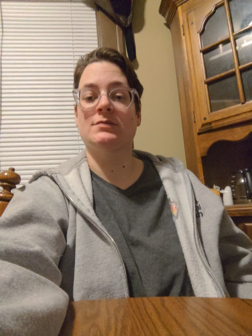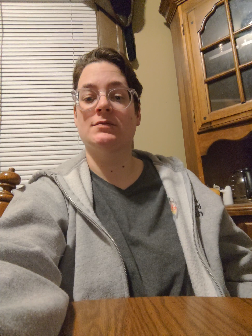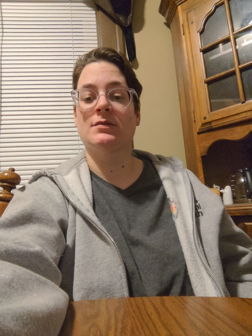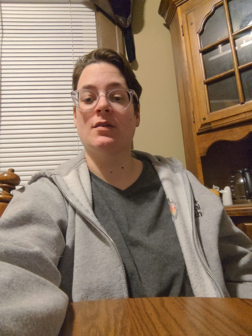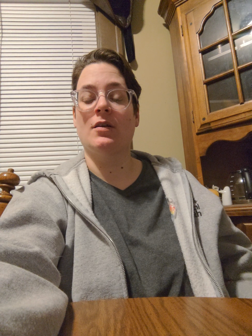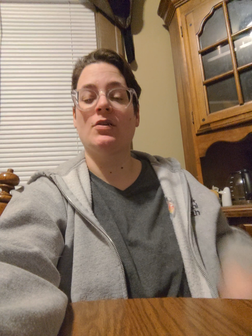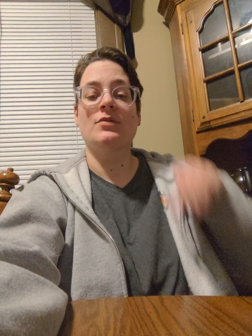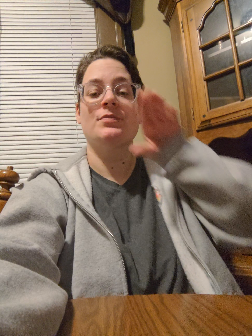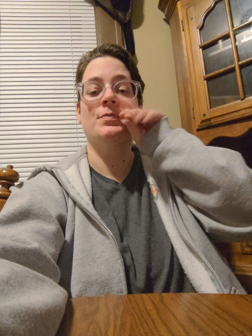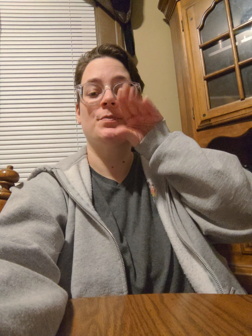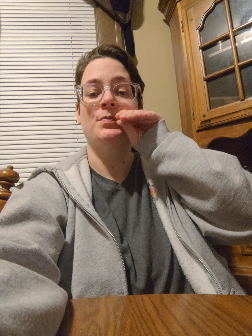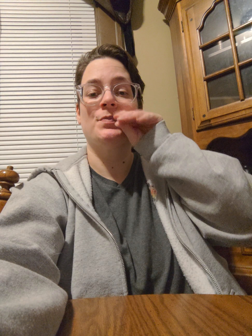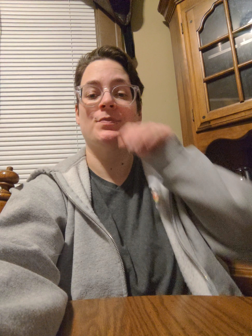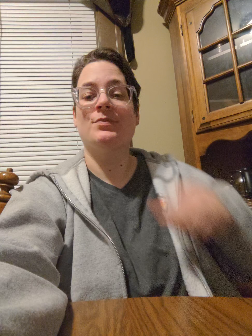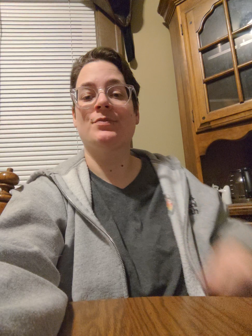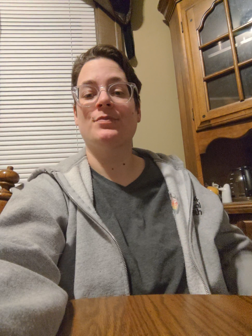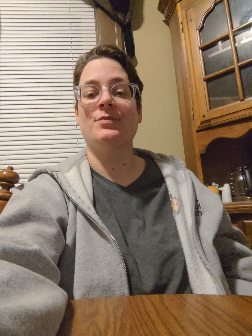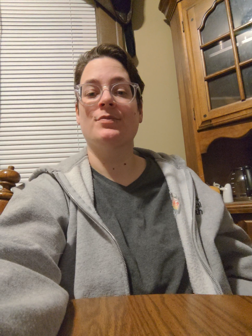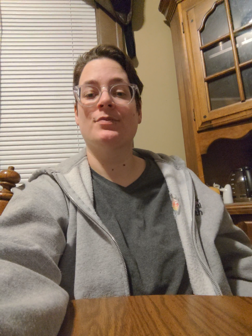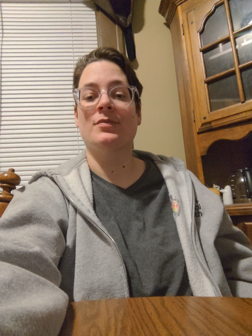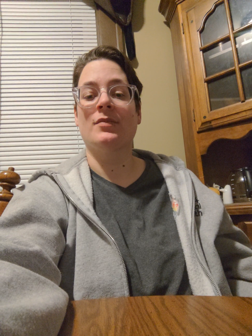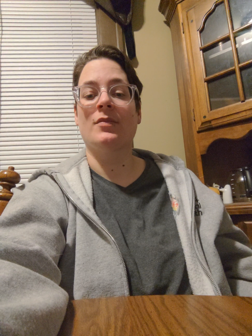goose